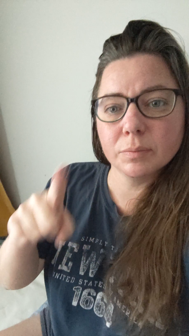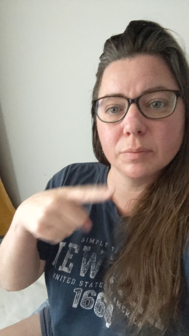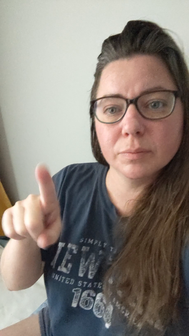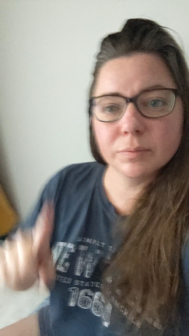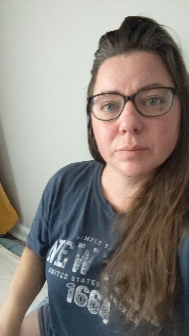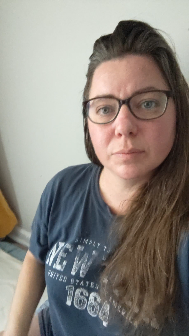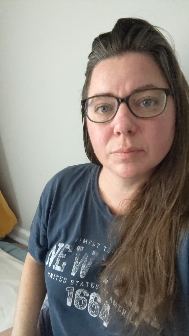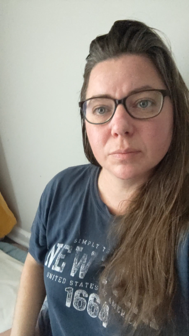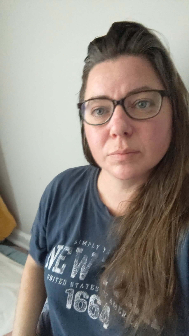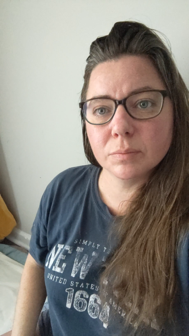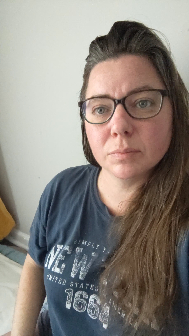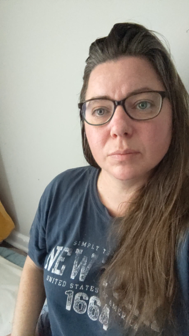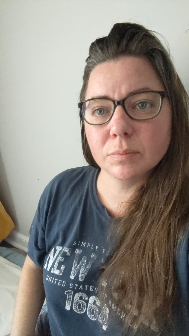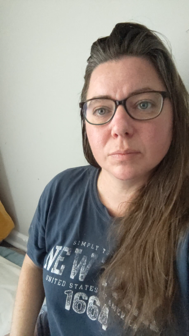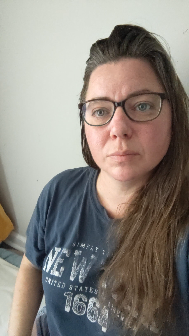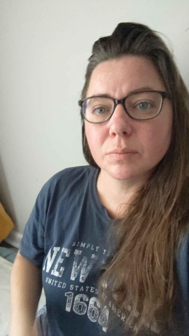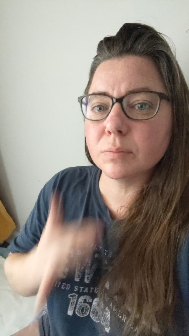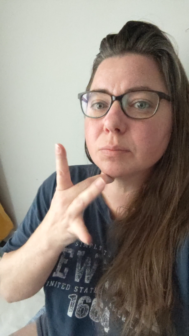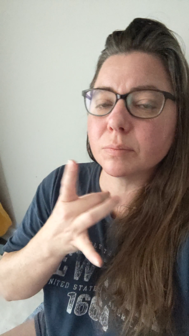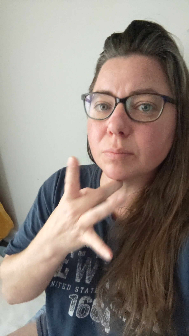light bulb